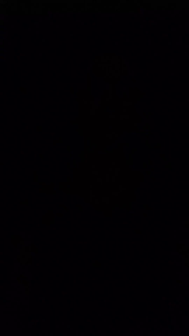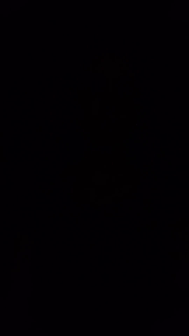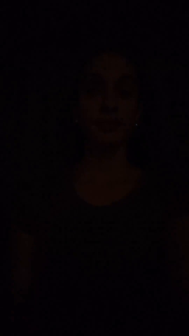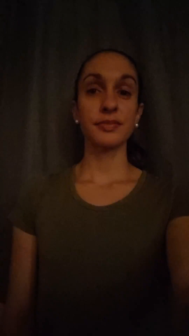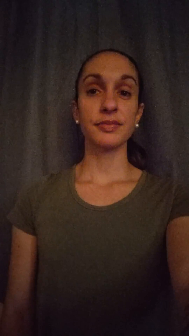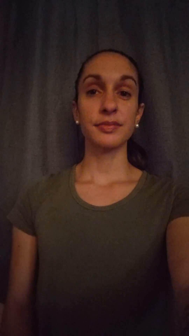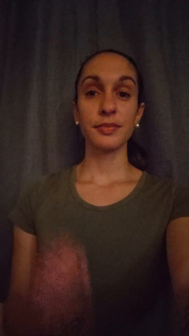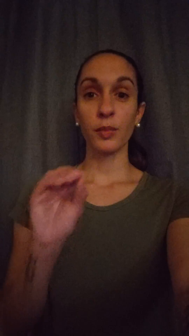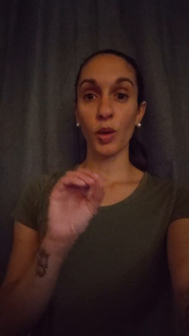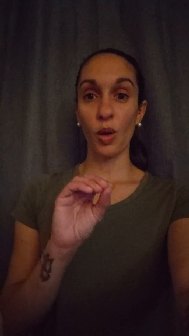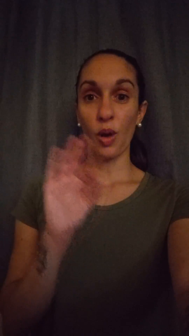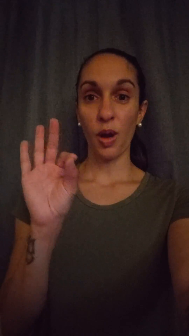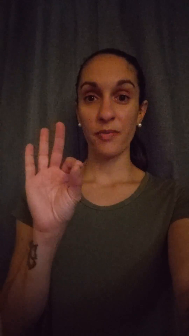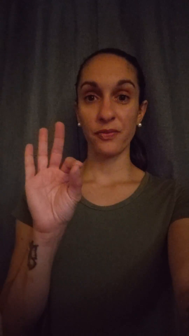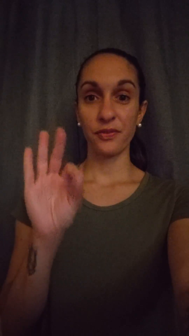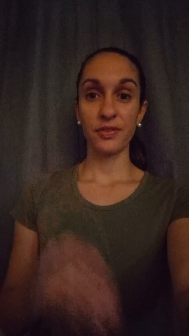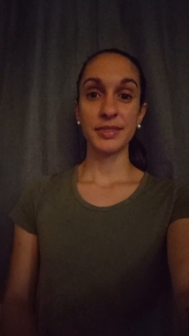off